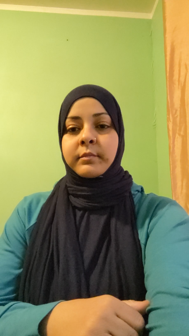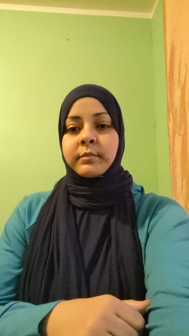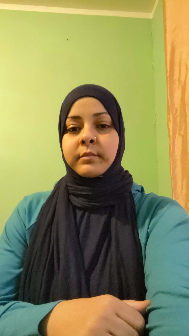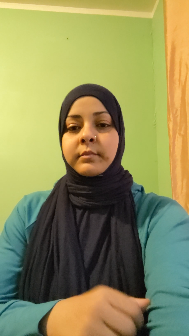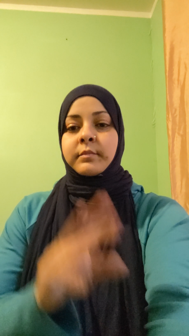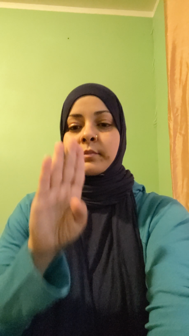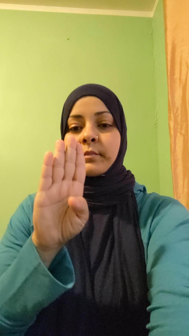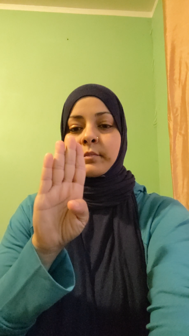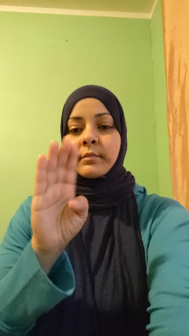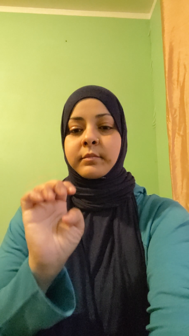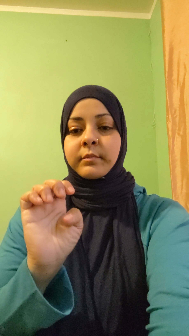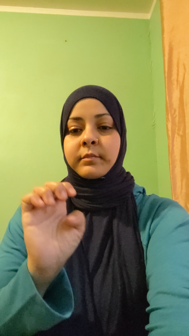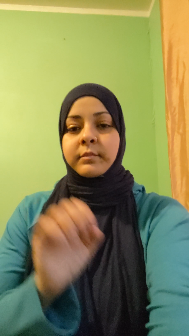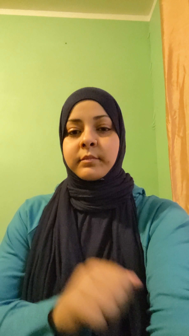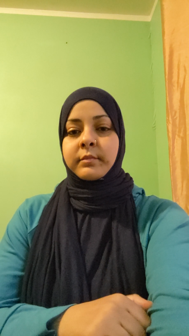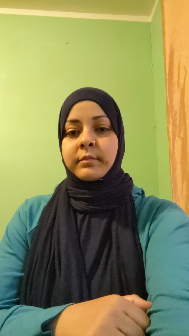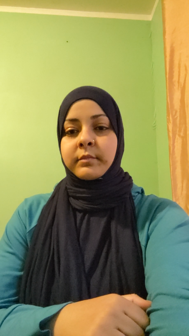be